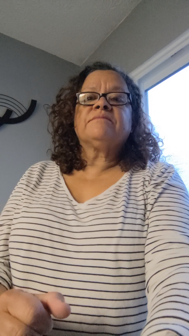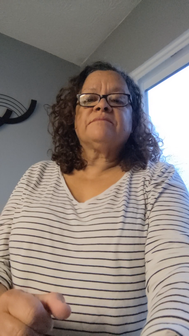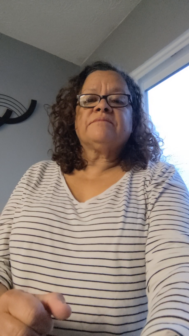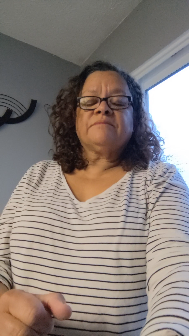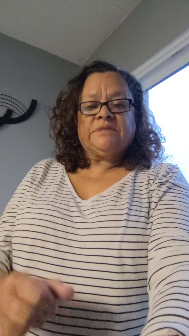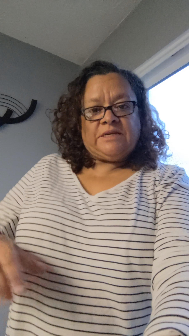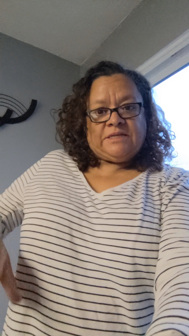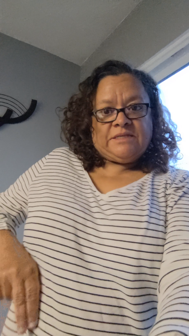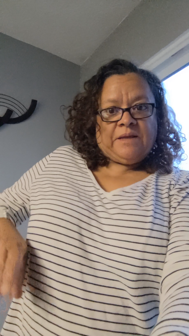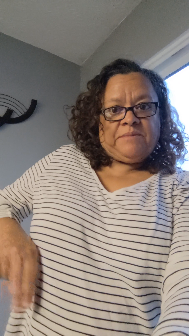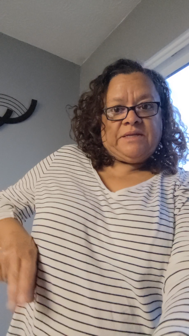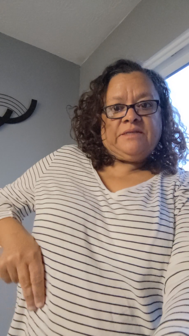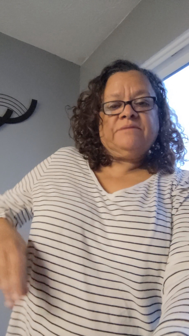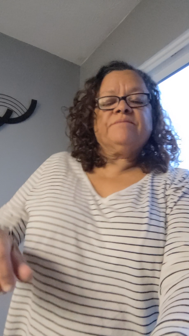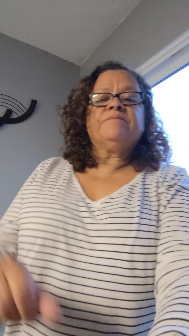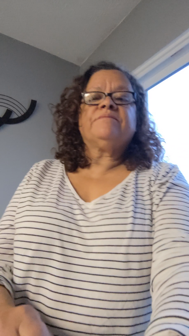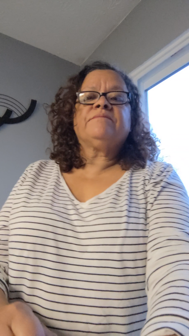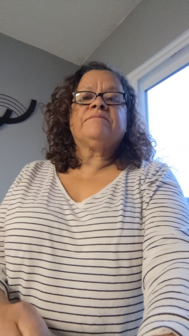diaper